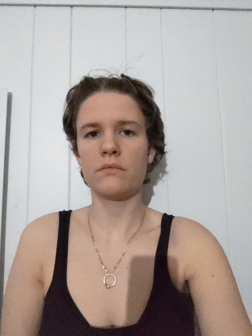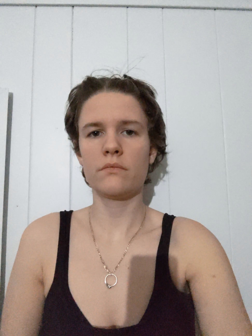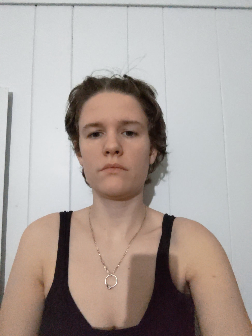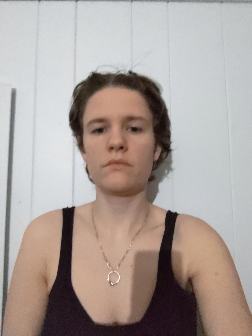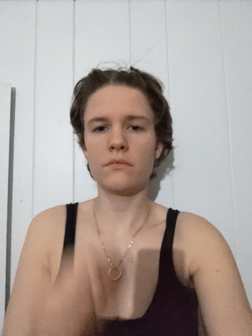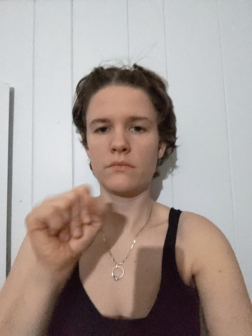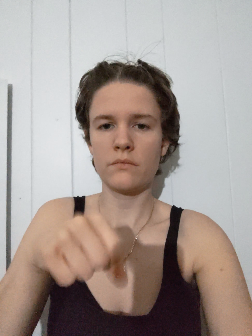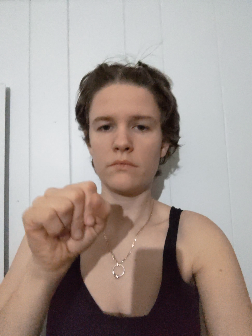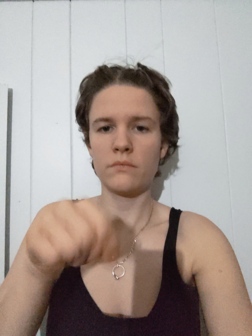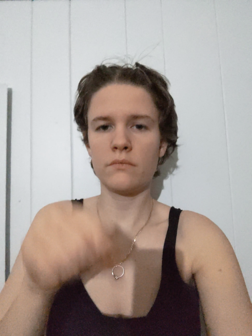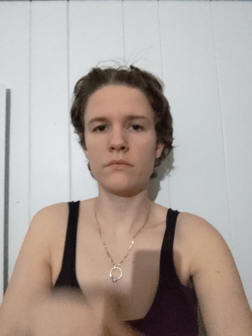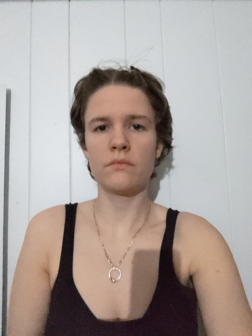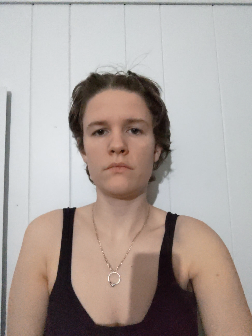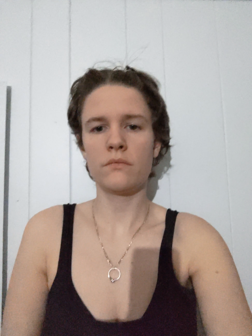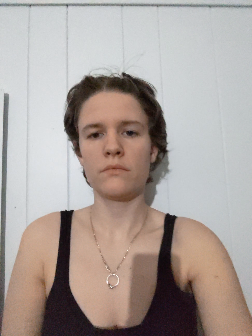yes